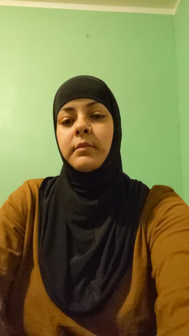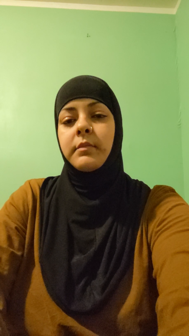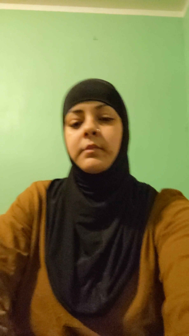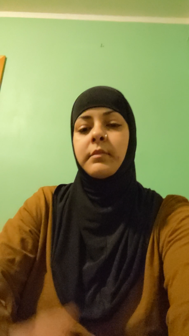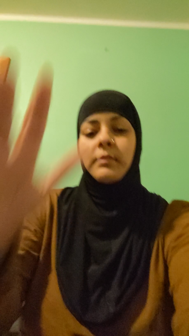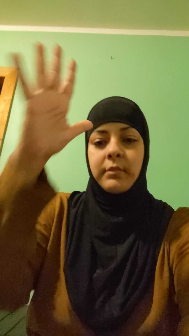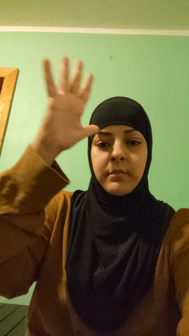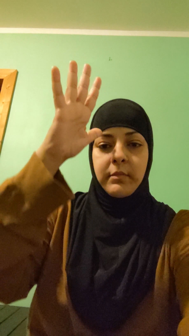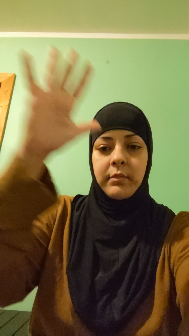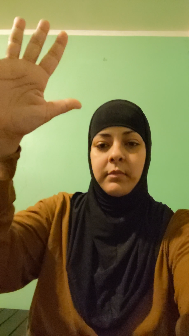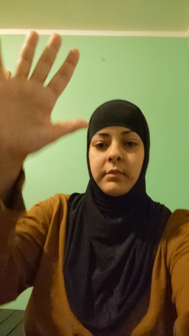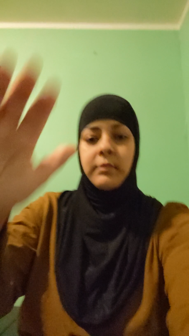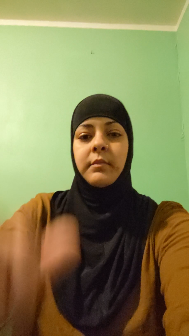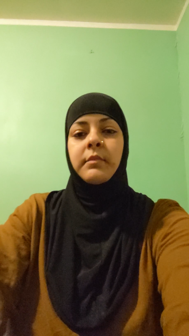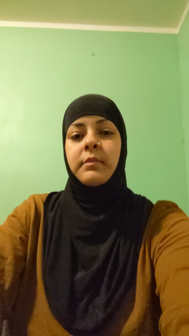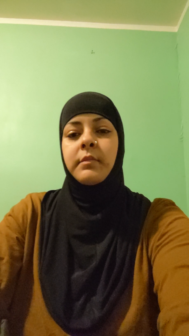moose